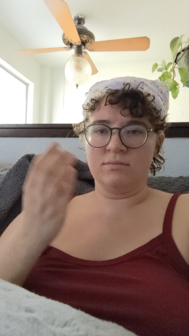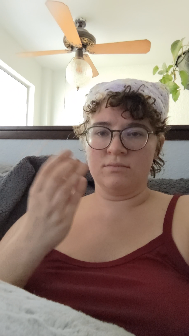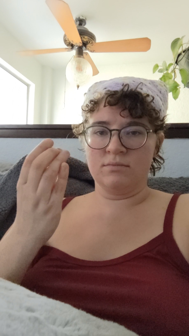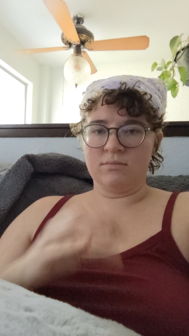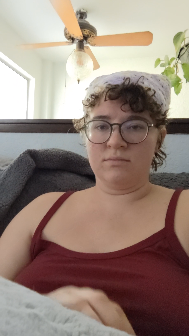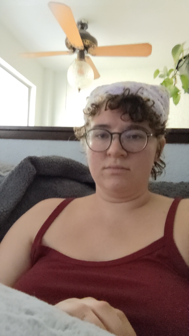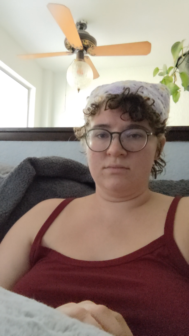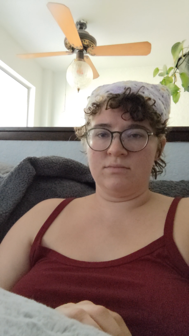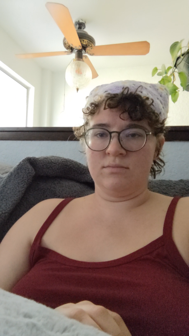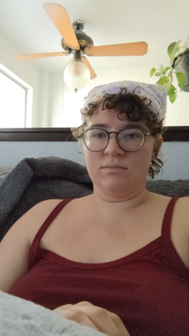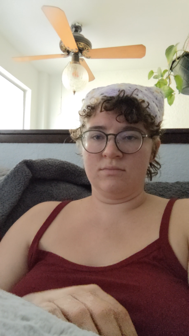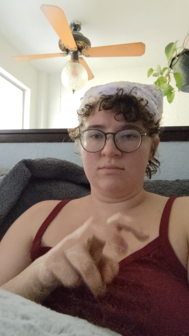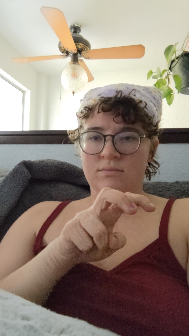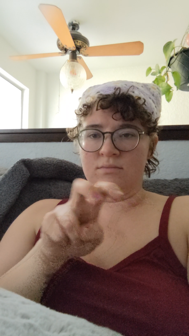couch